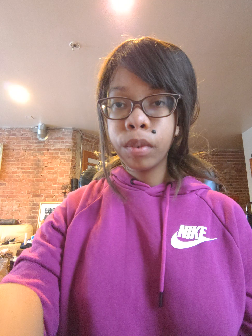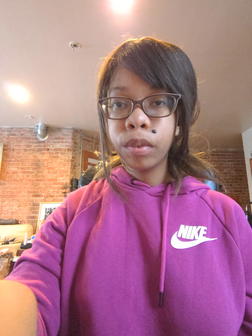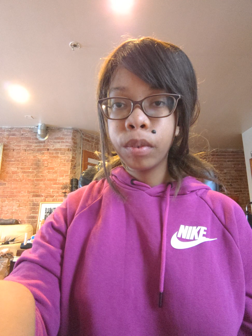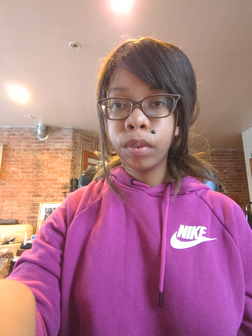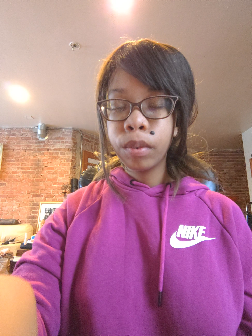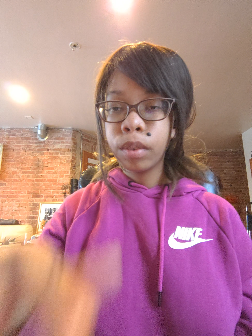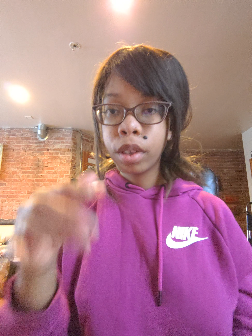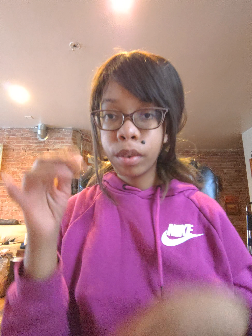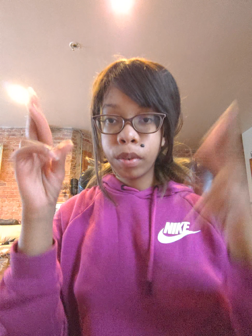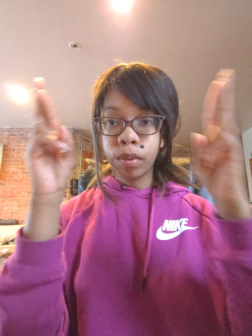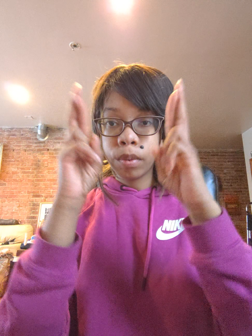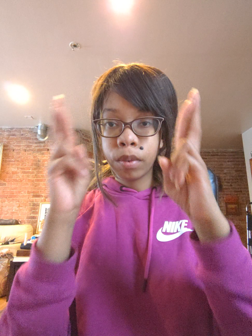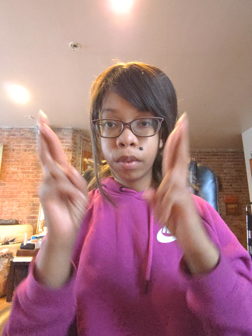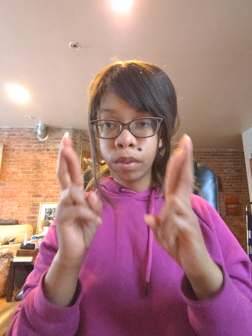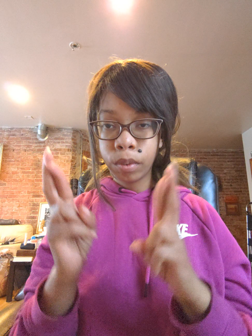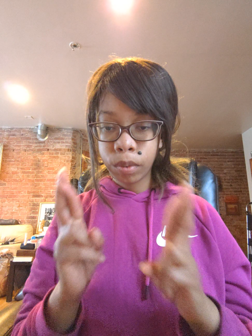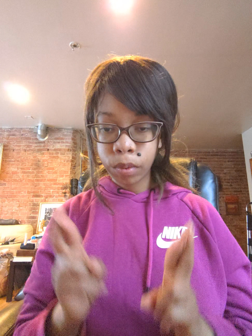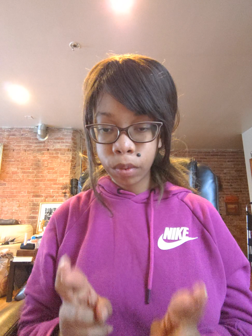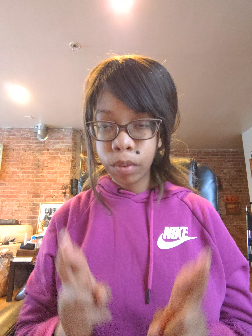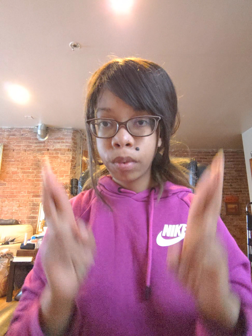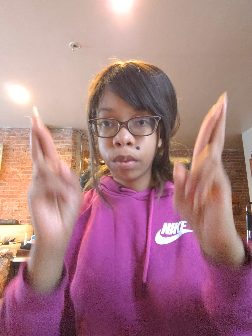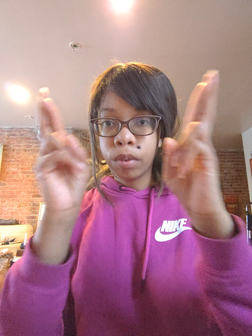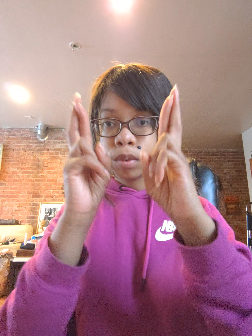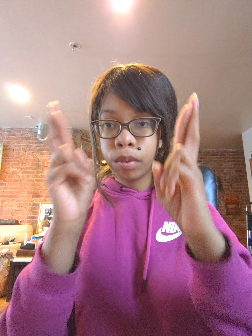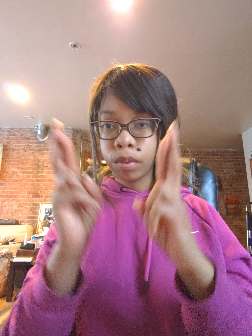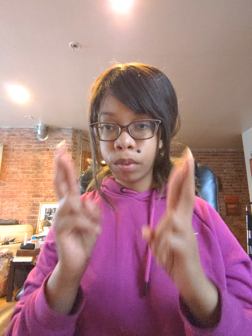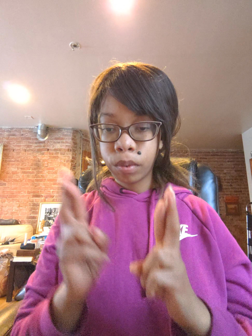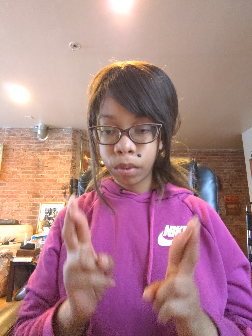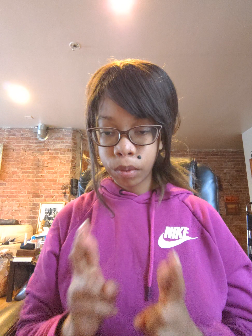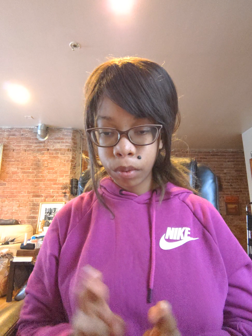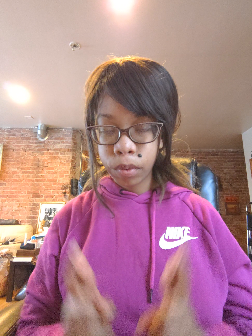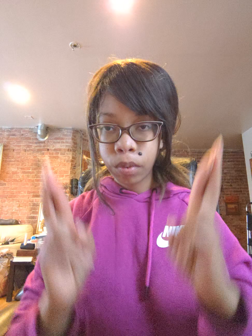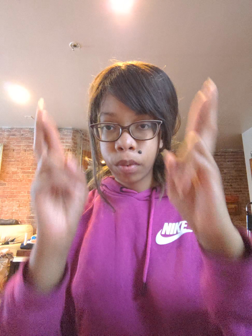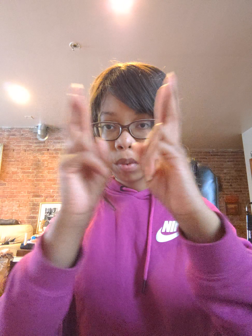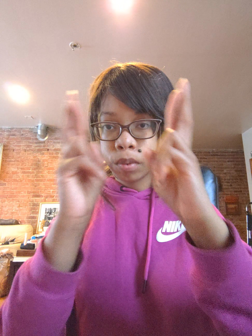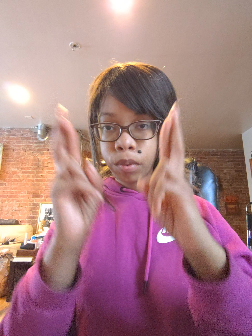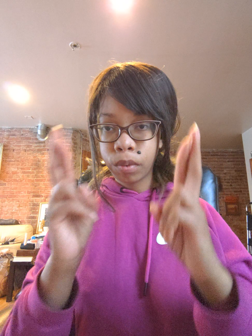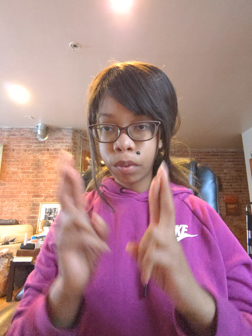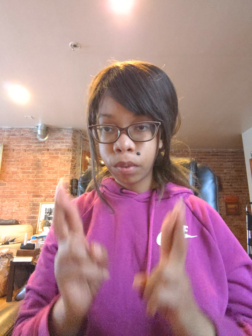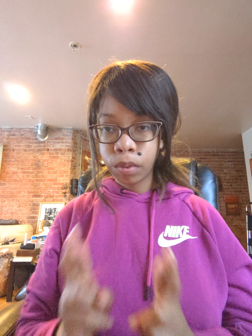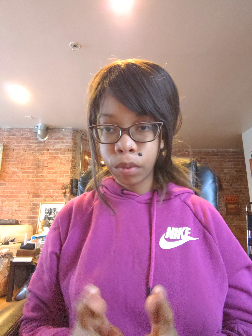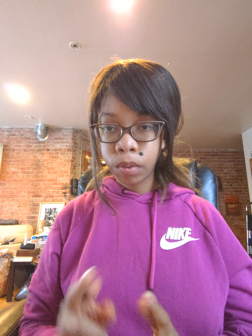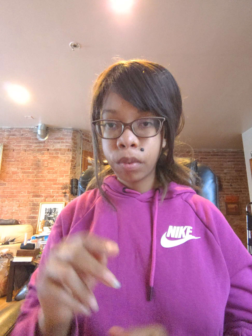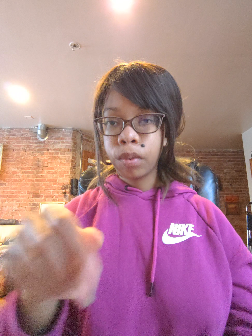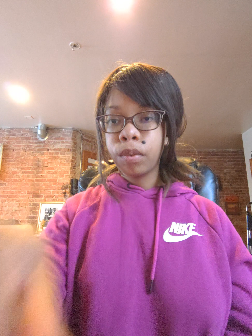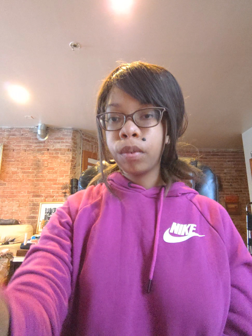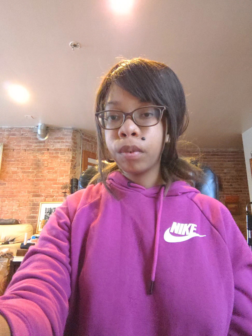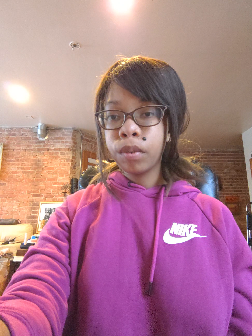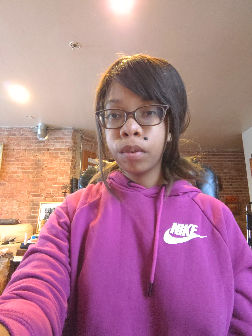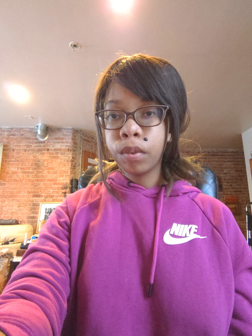refrigerator